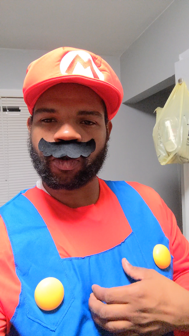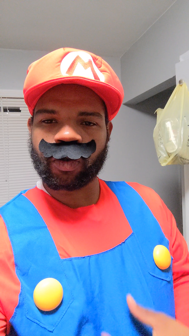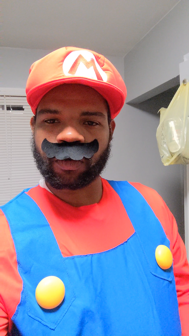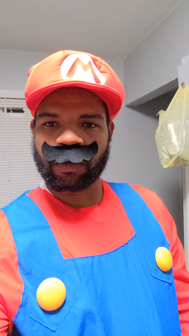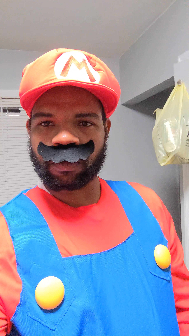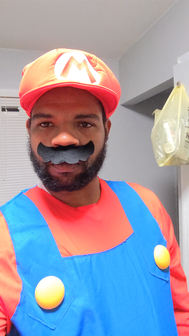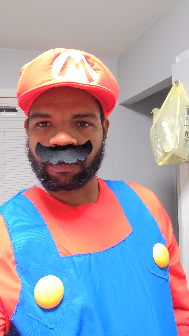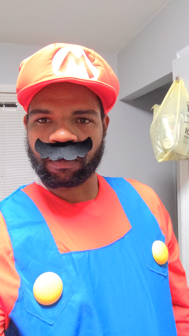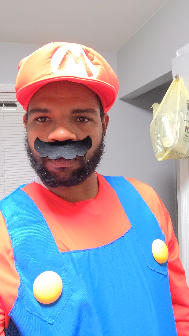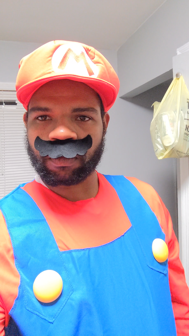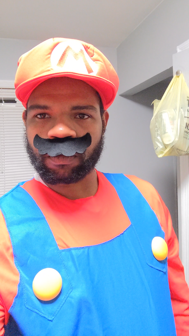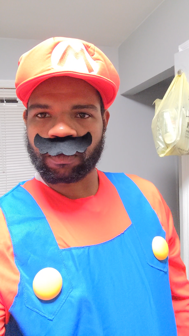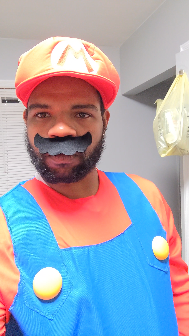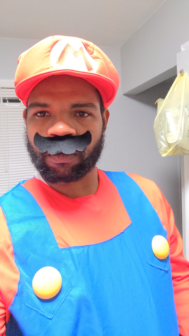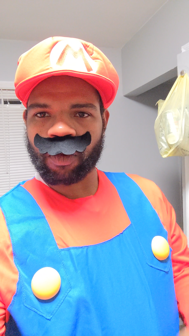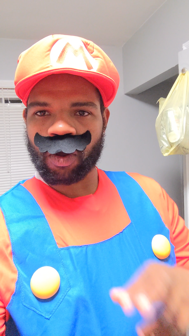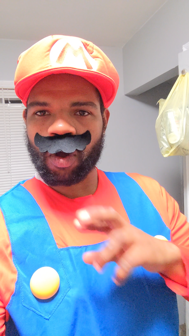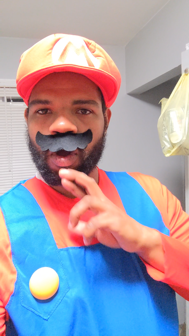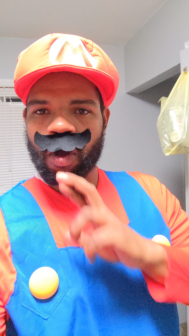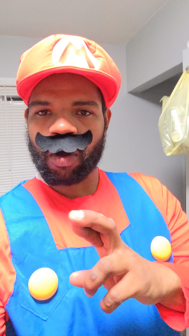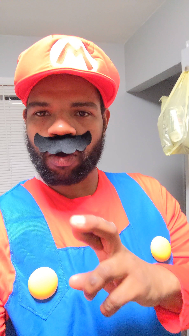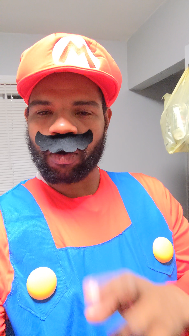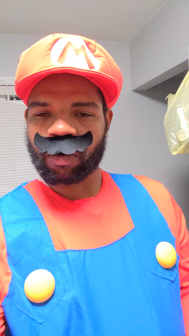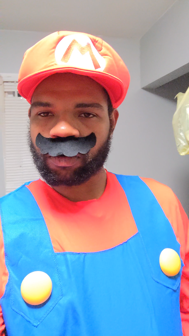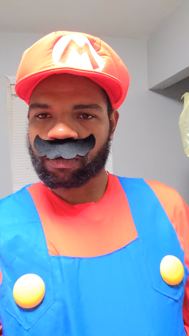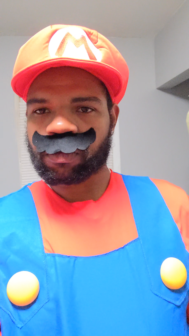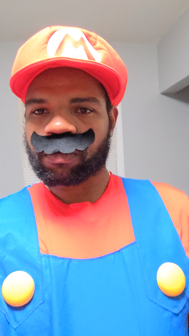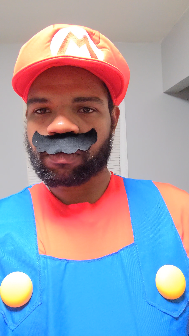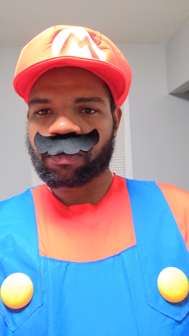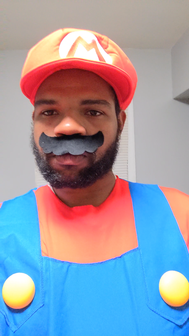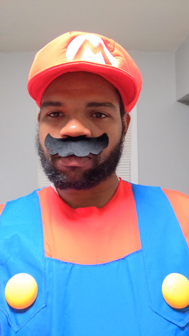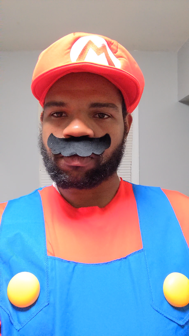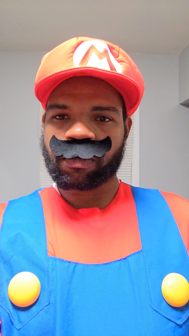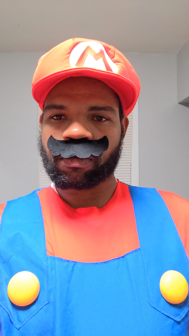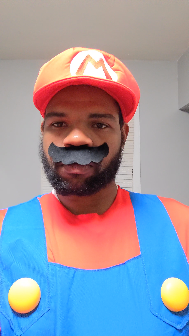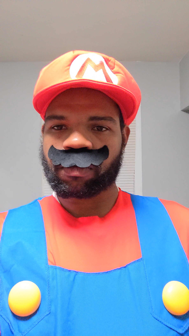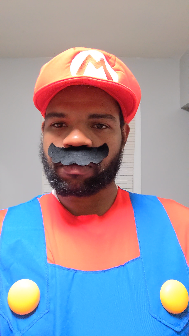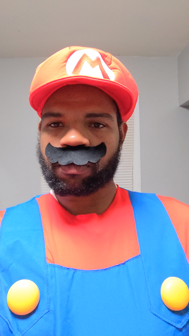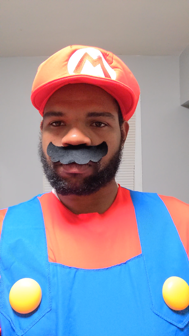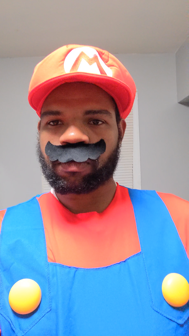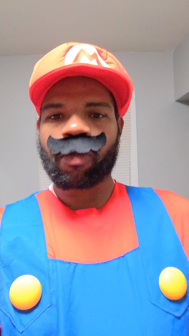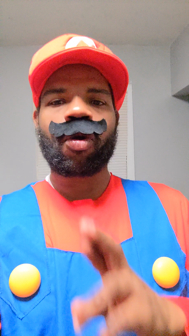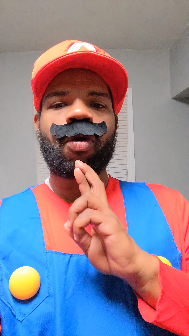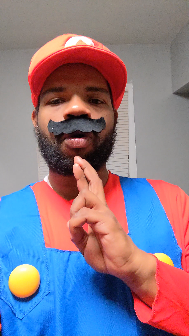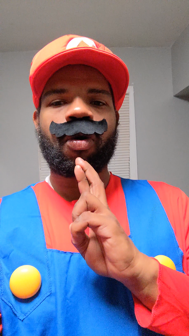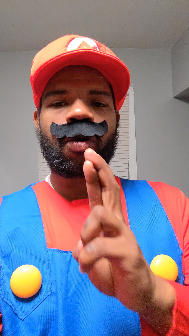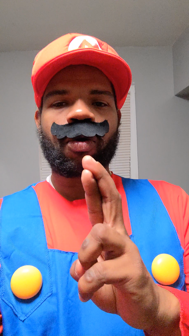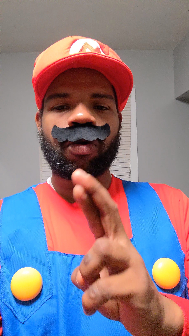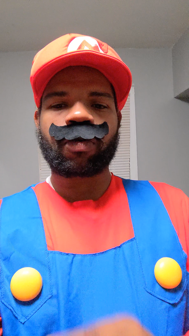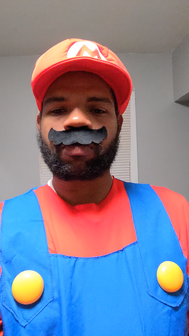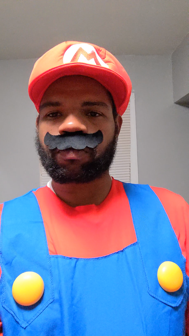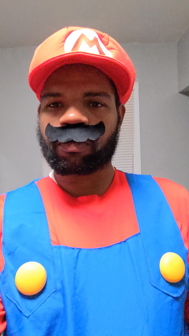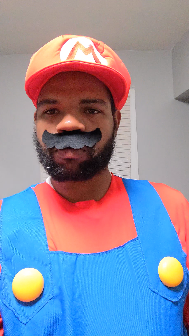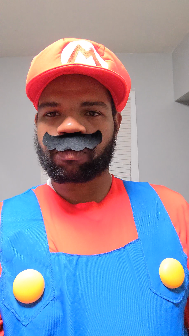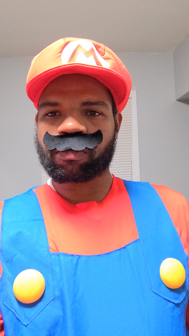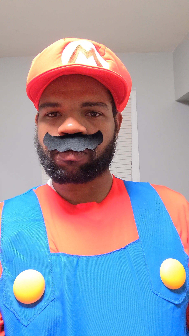are